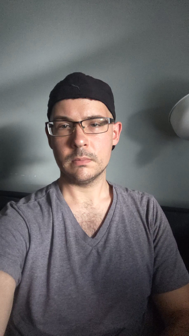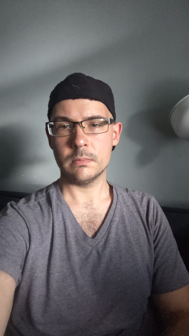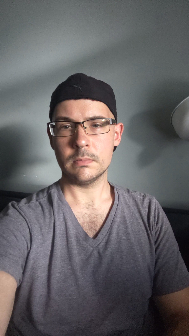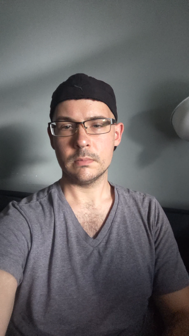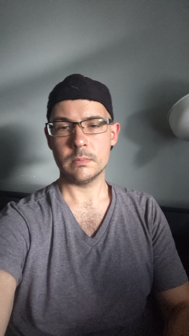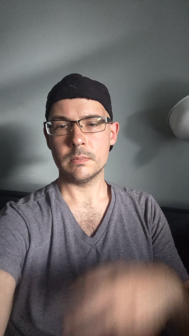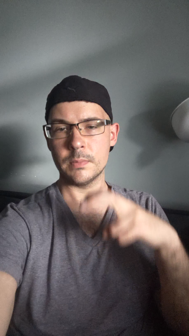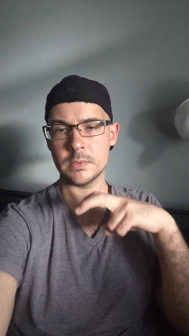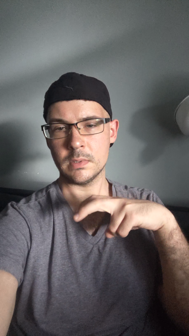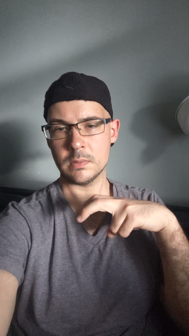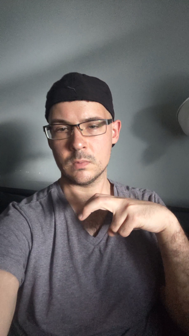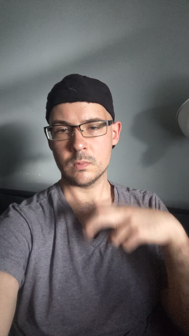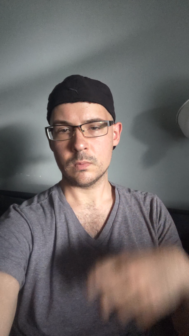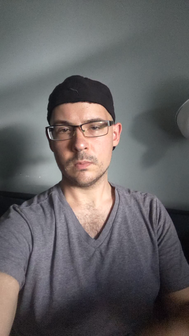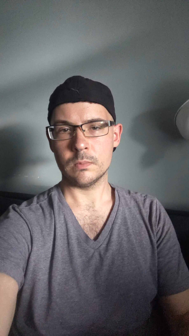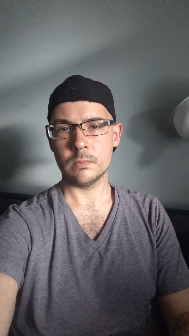potato